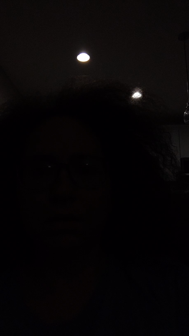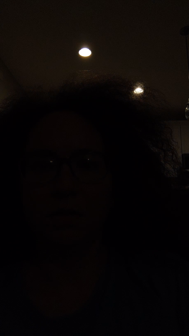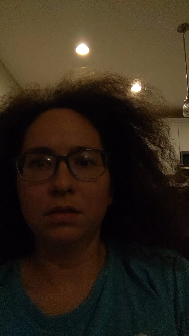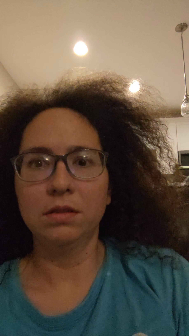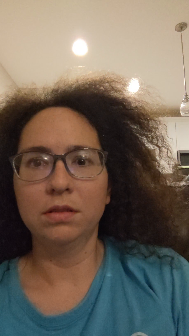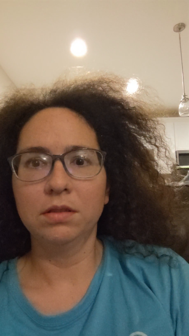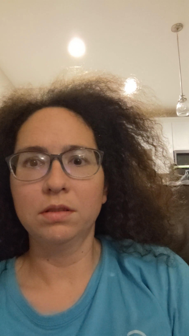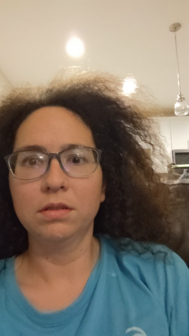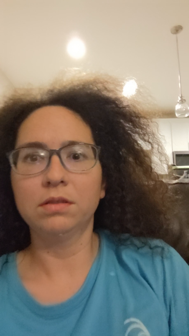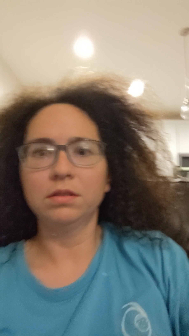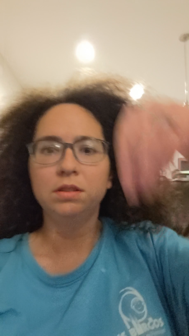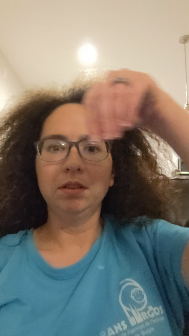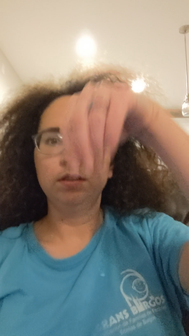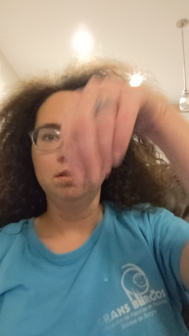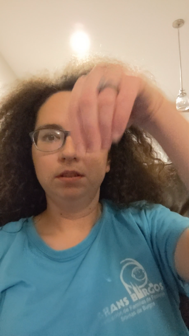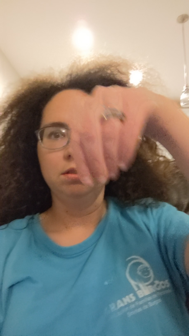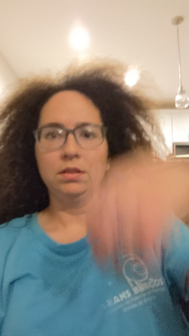inside